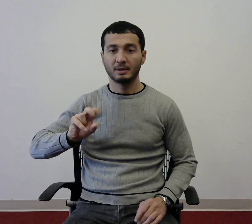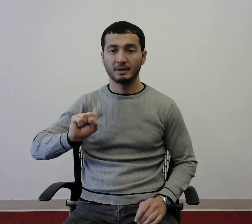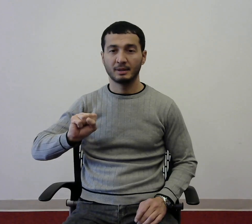A